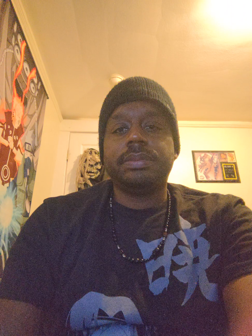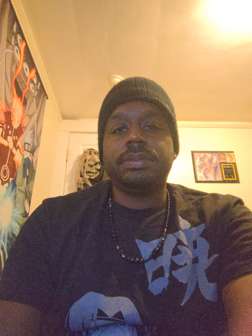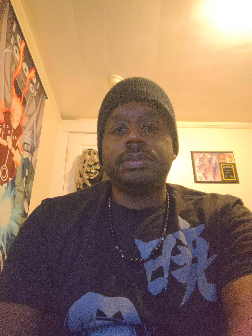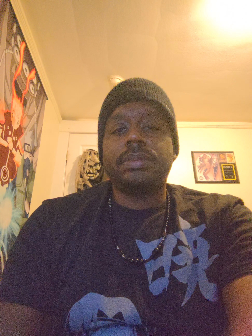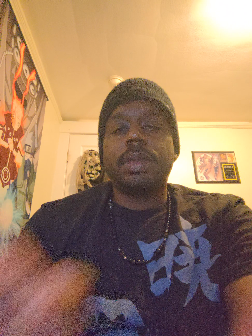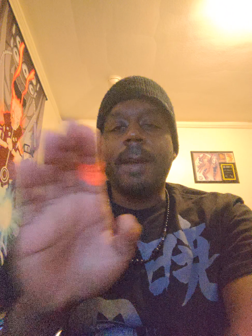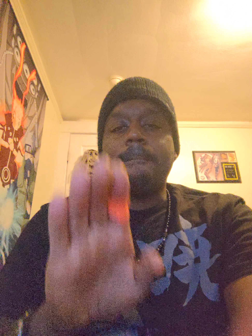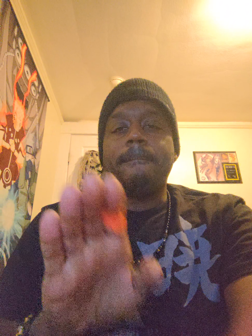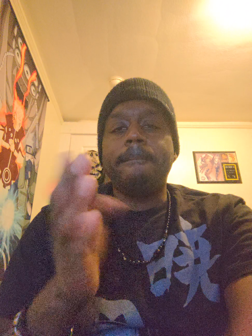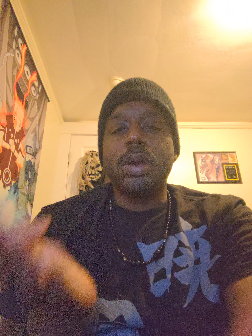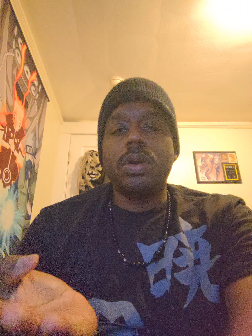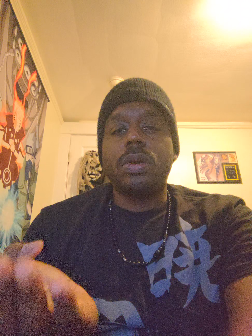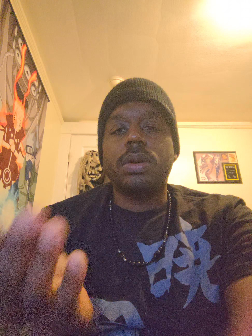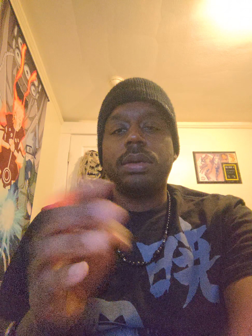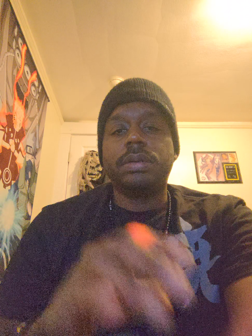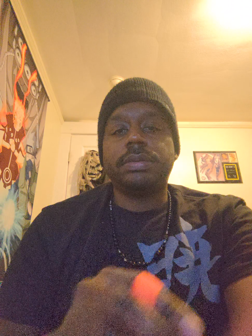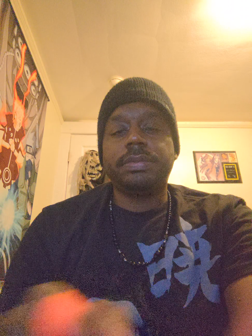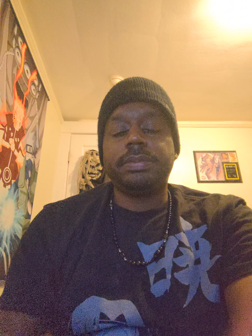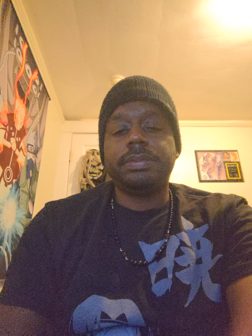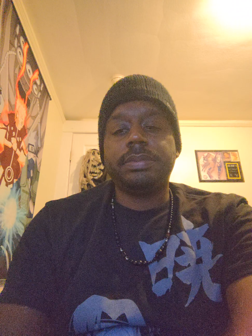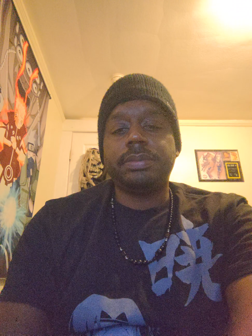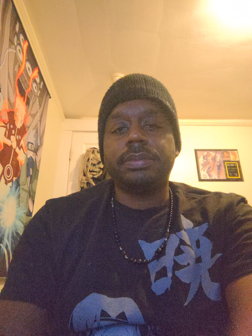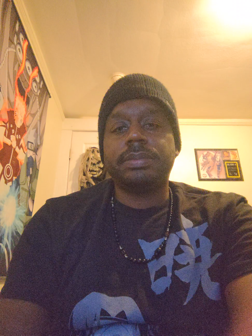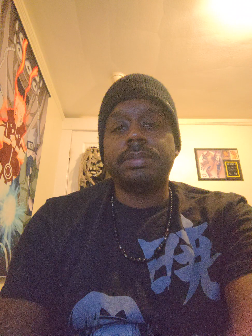book